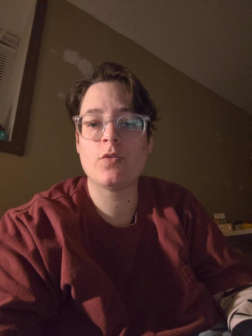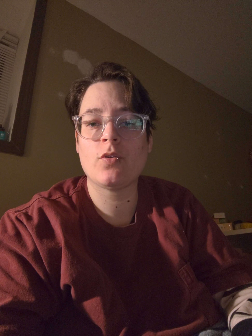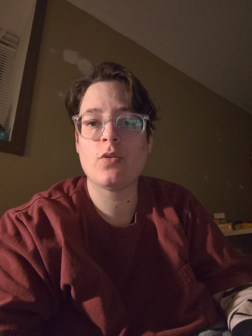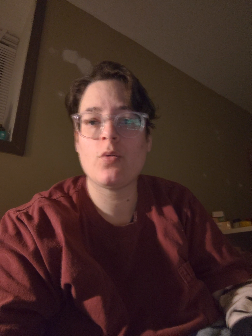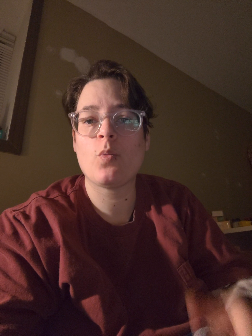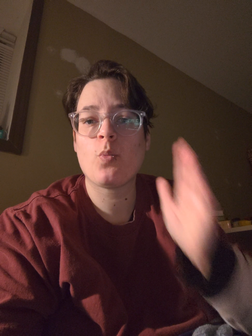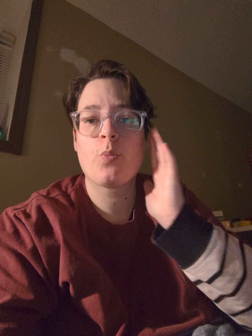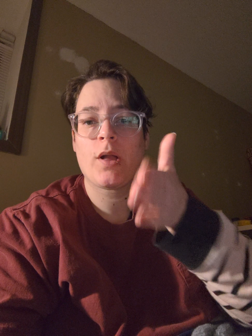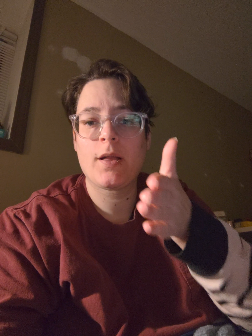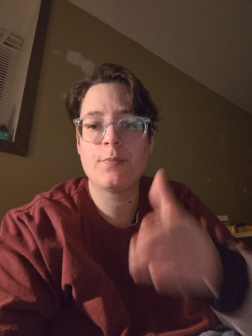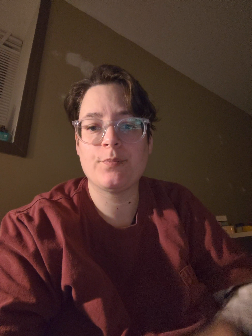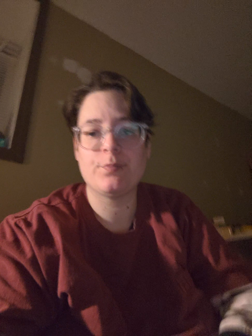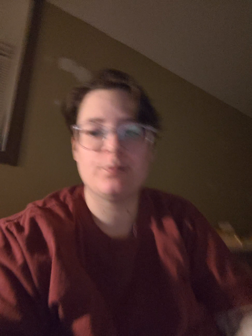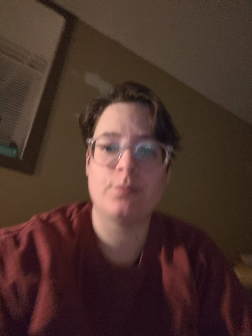will